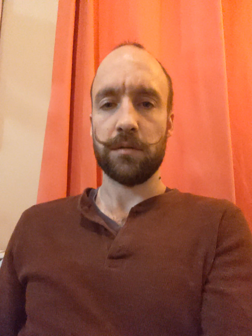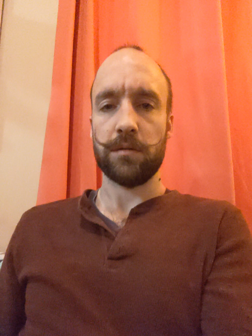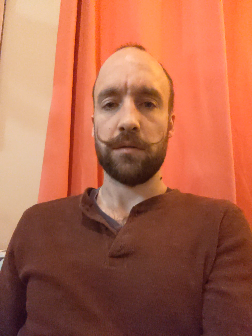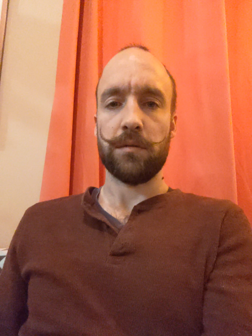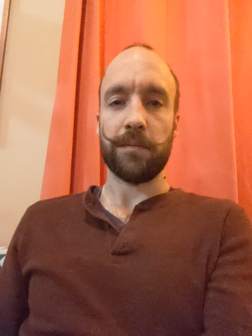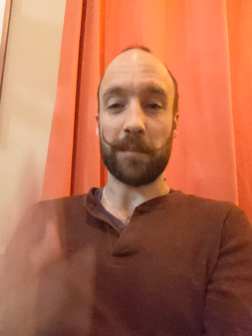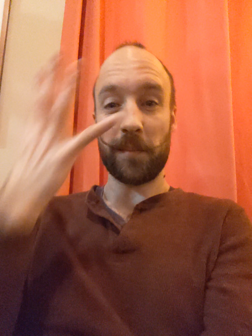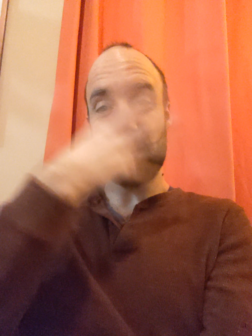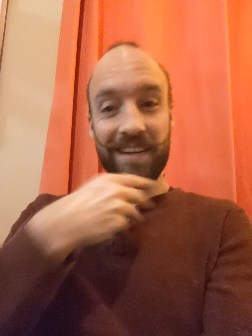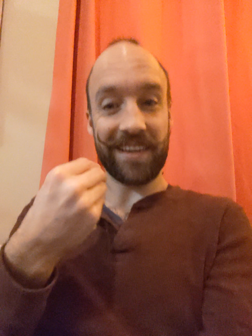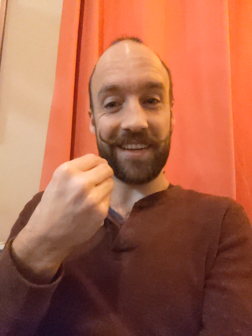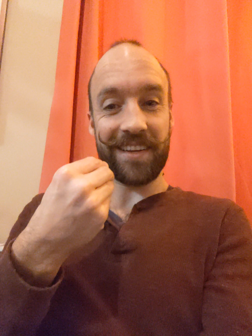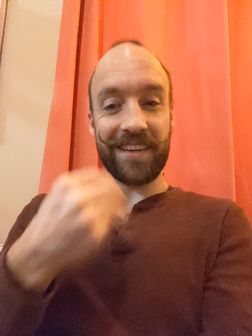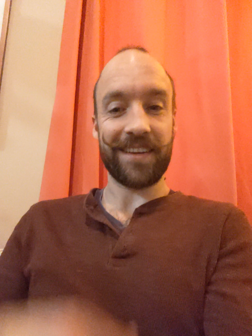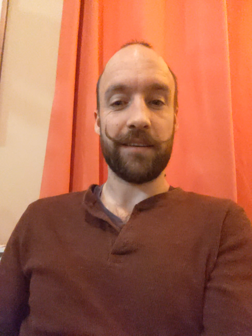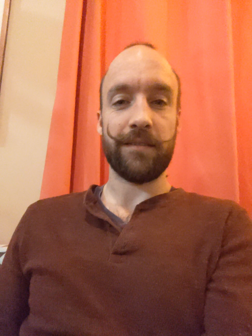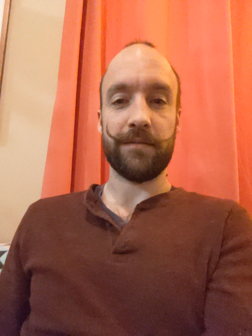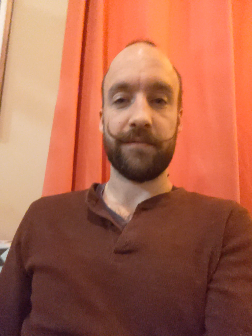pretty